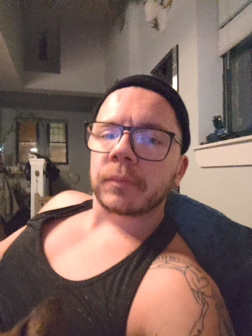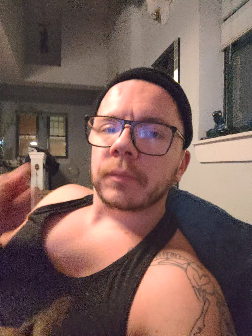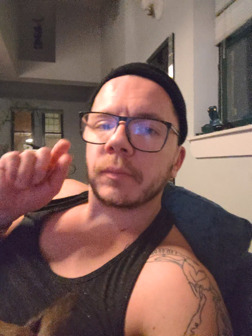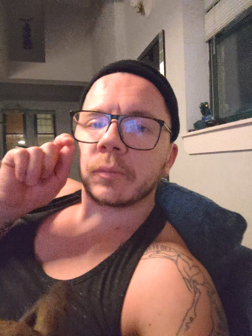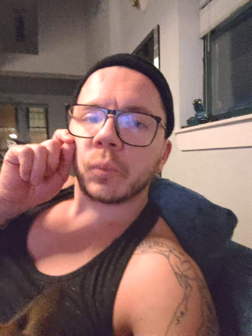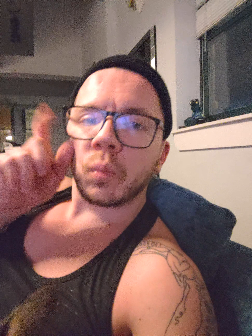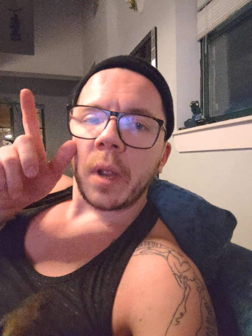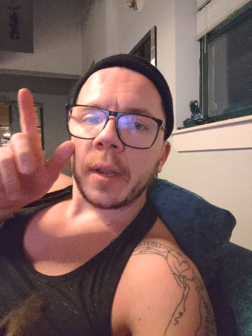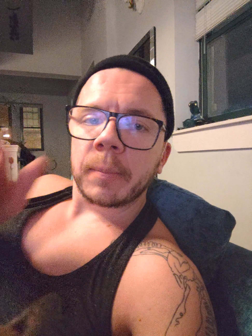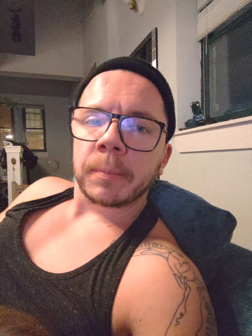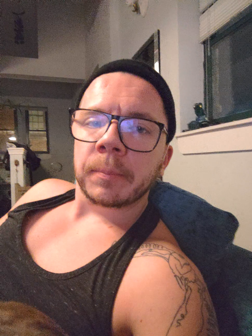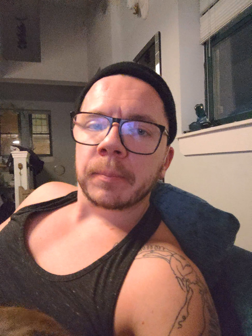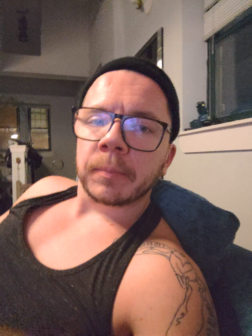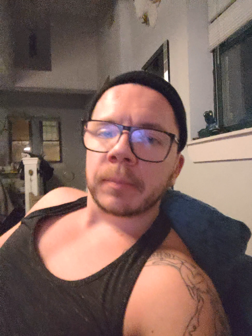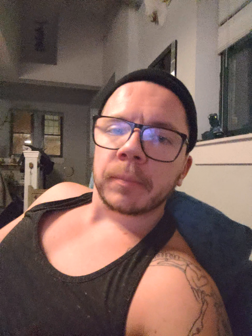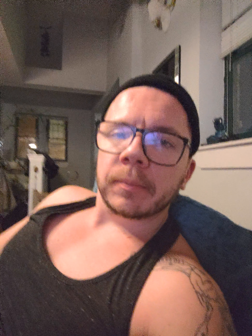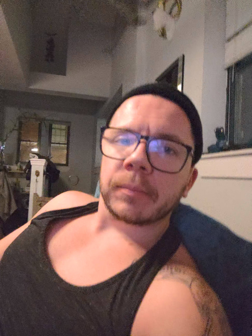wake